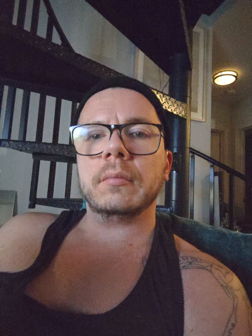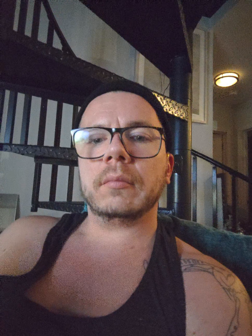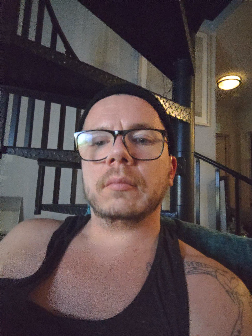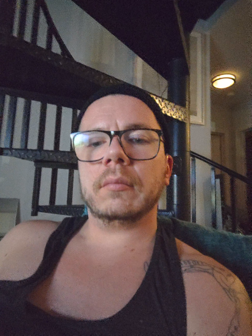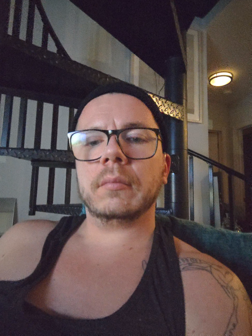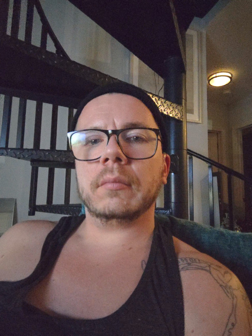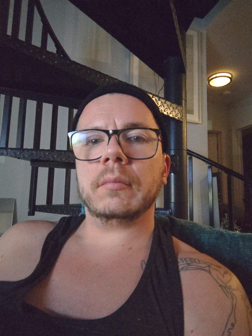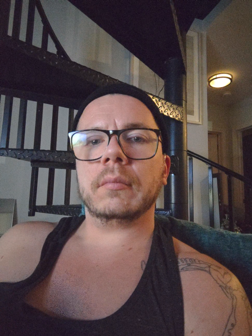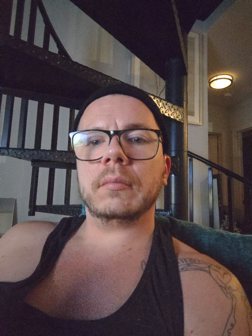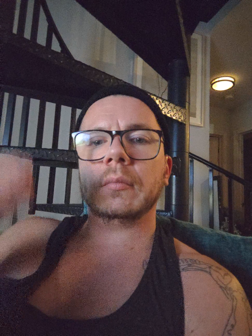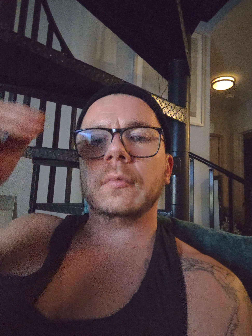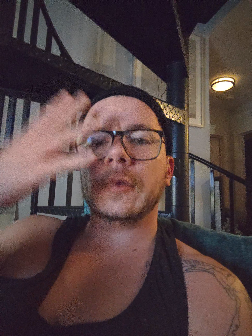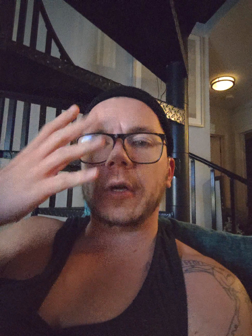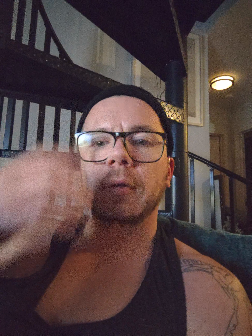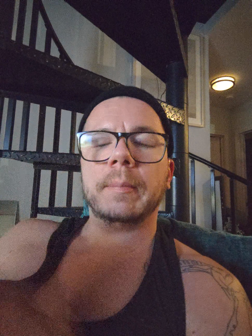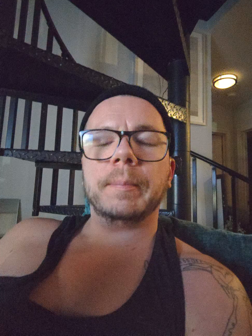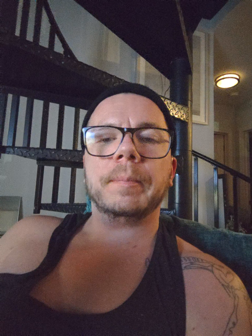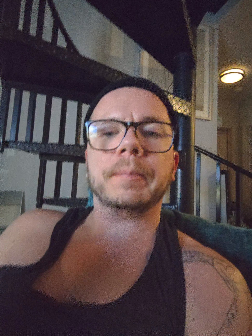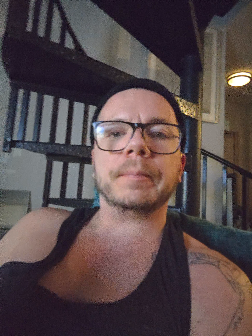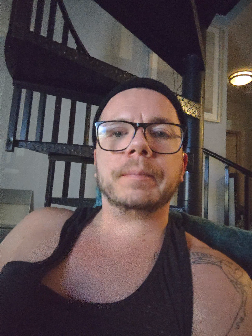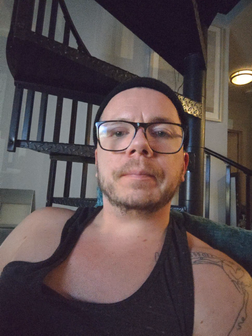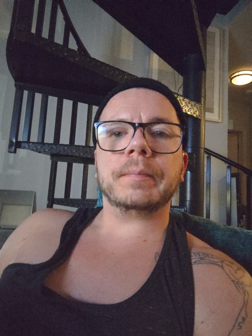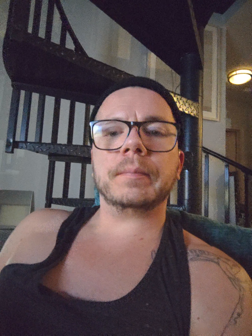sun